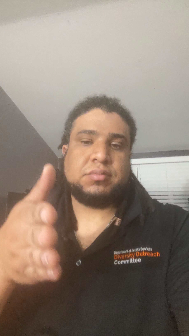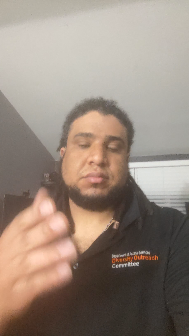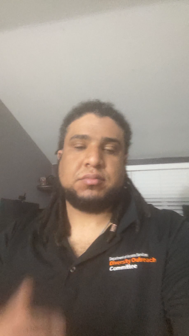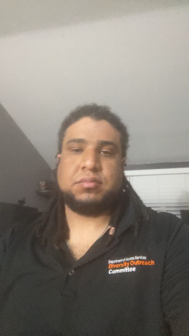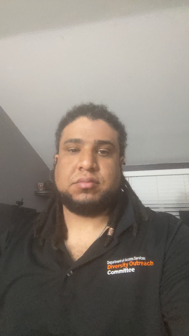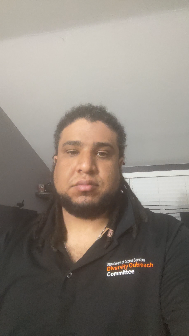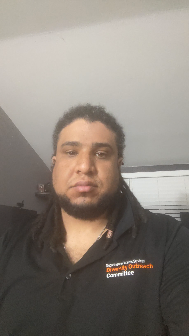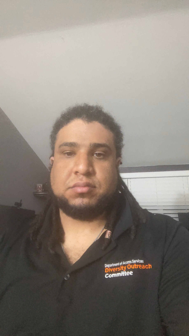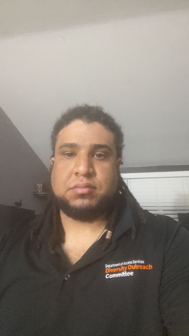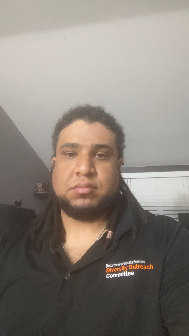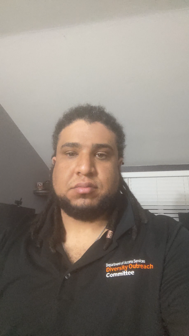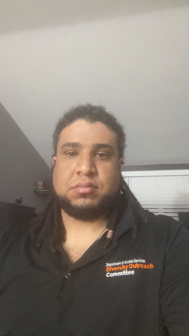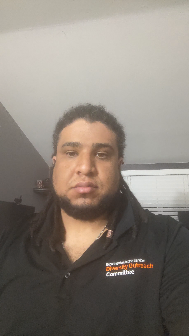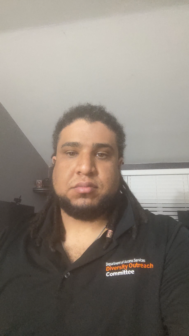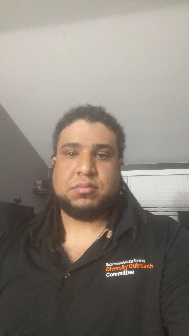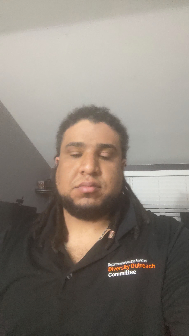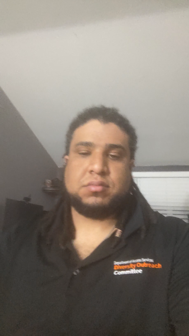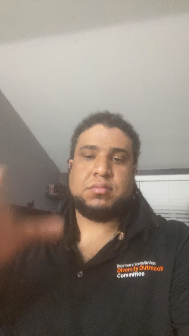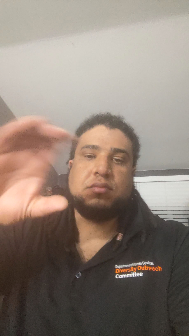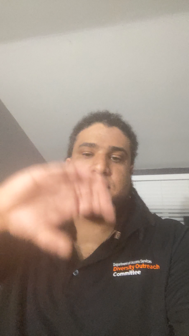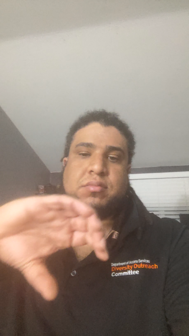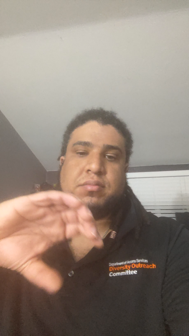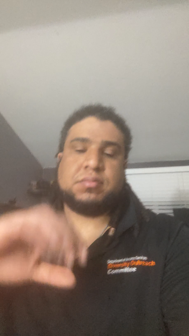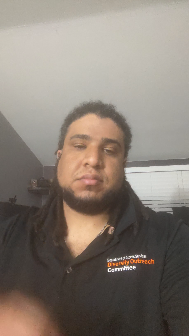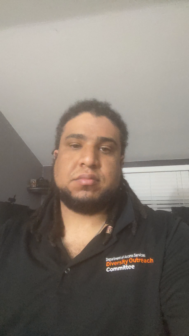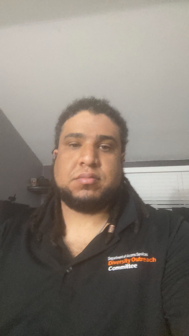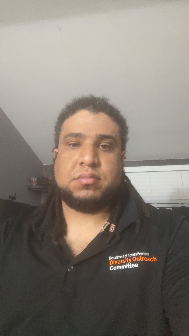dump